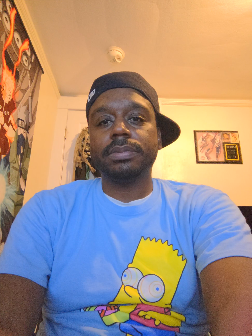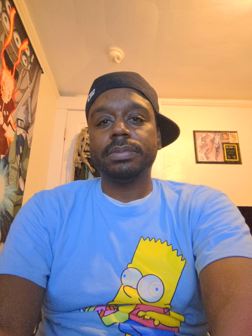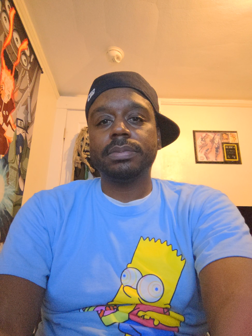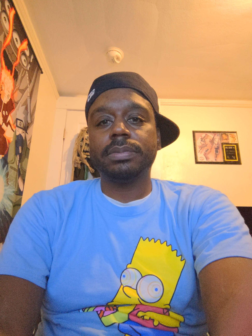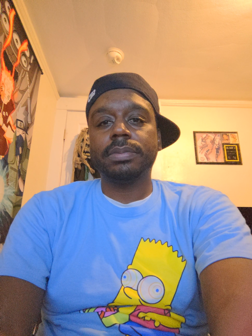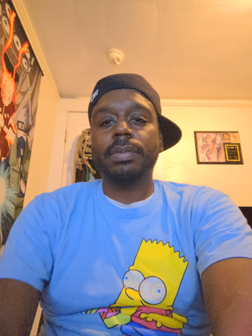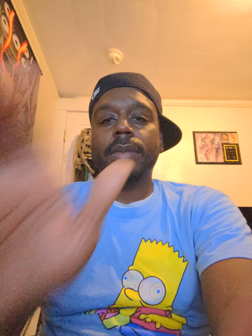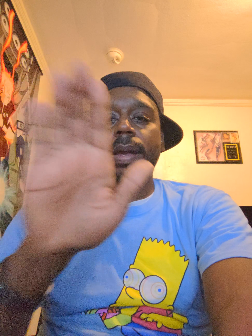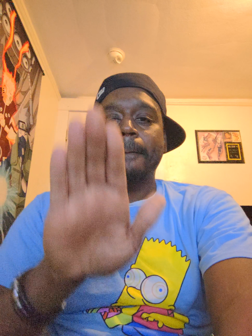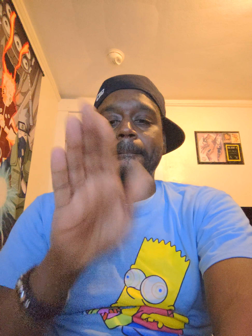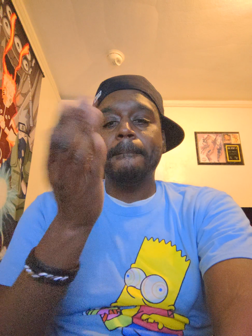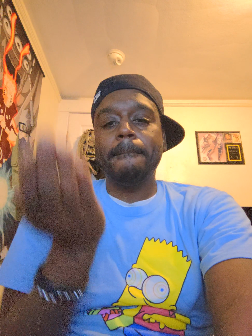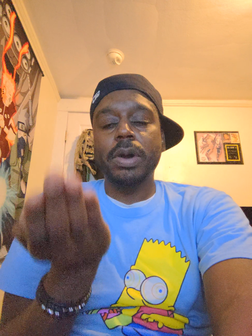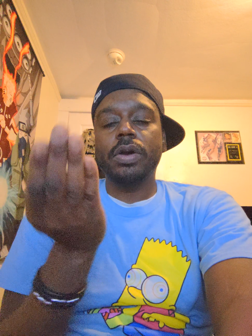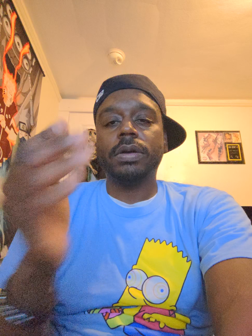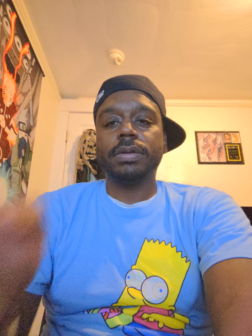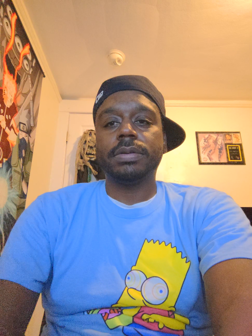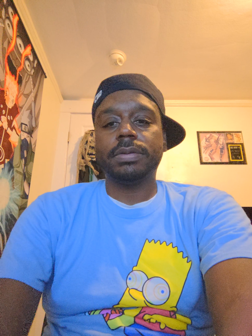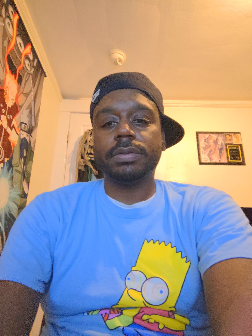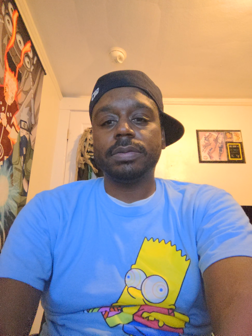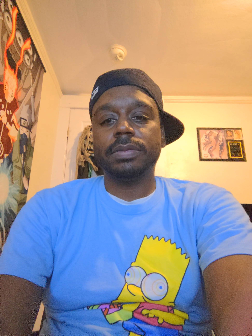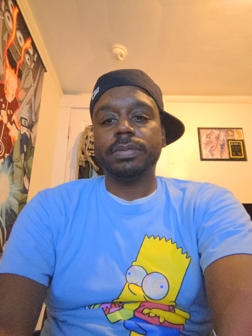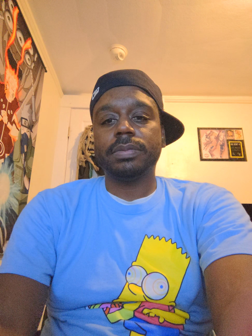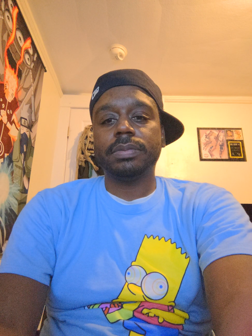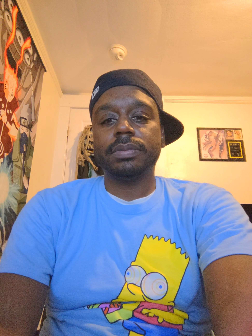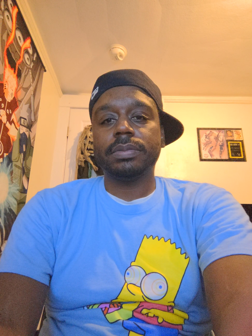book